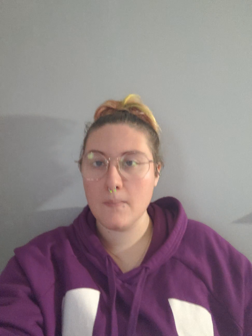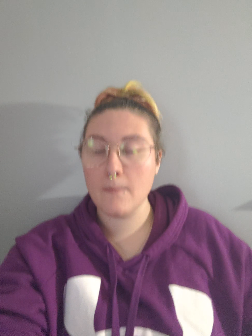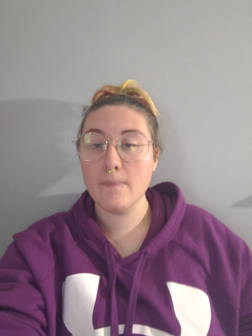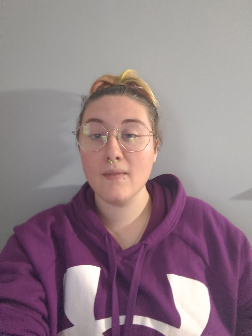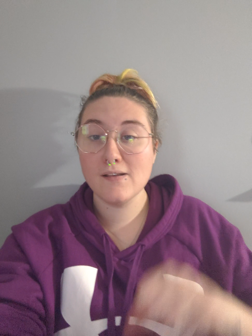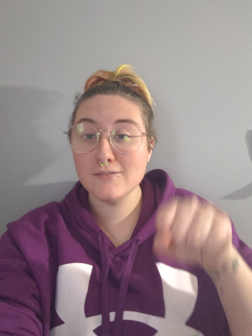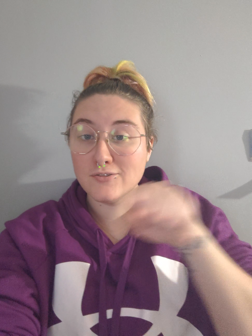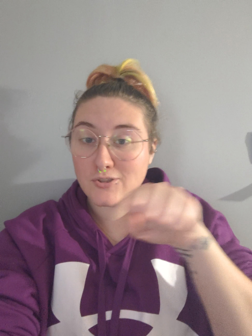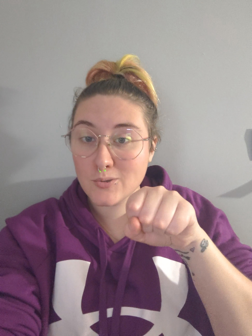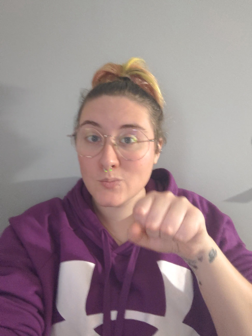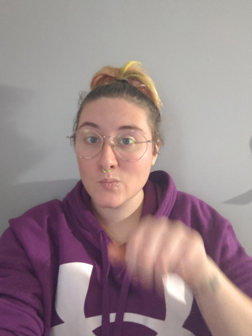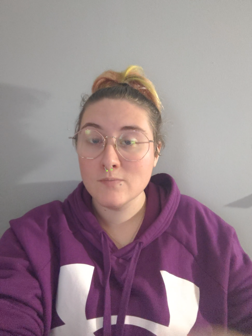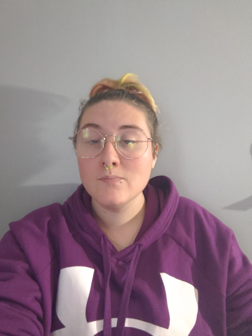shoe